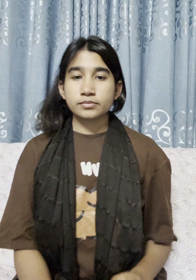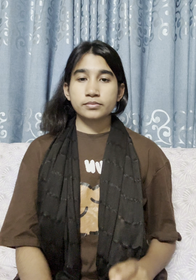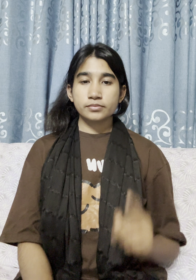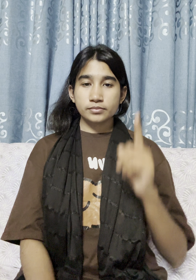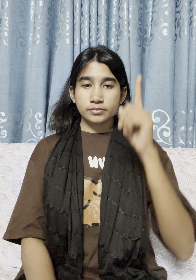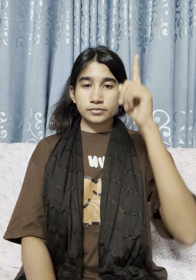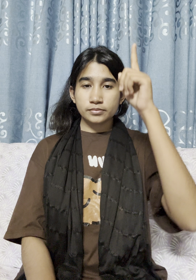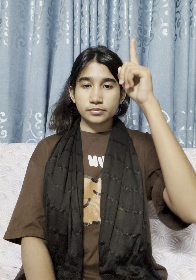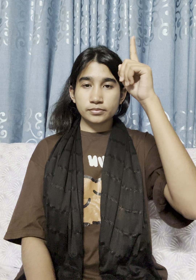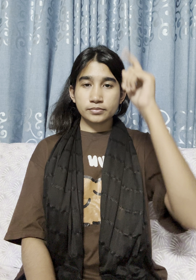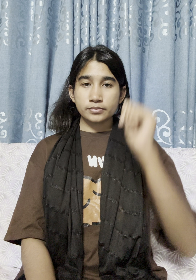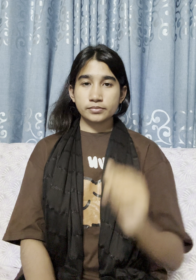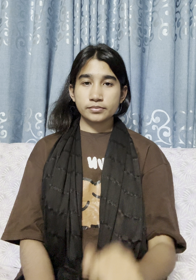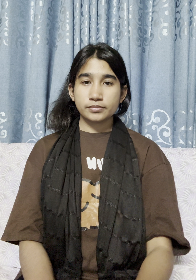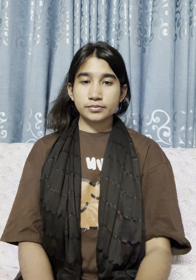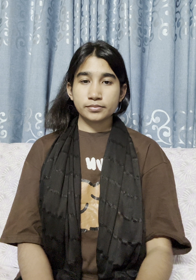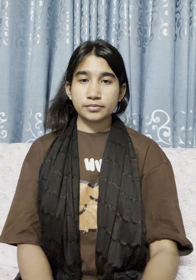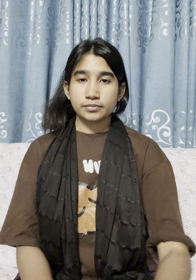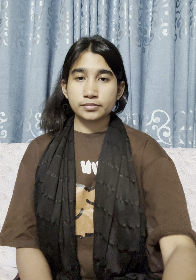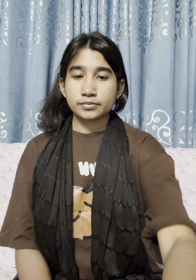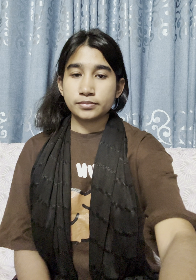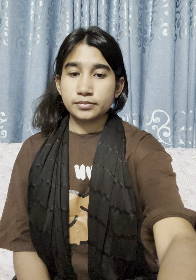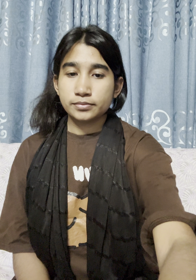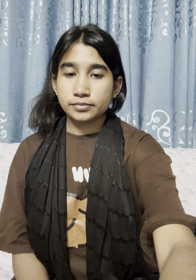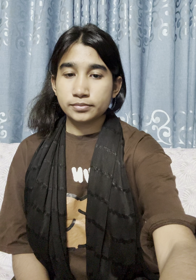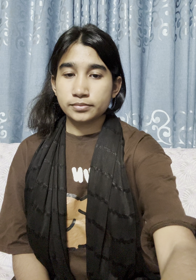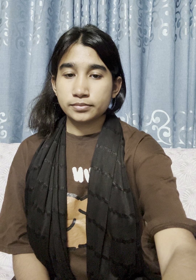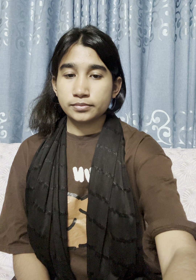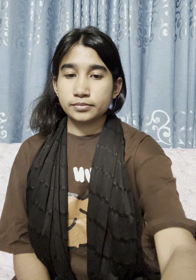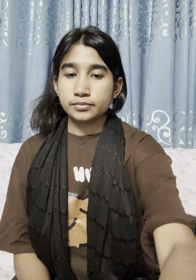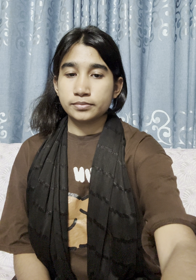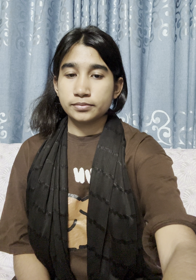লম্বা